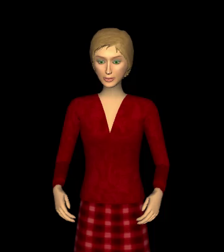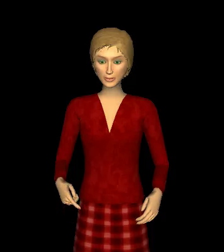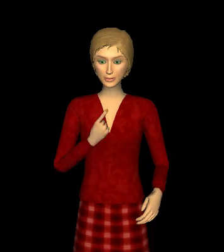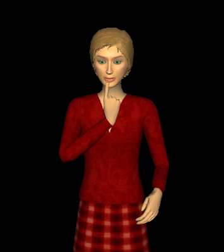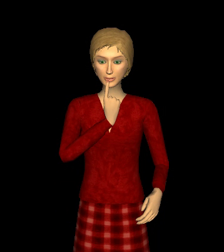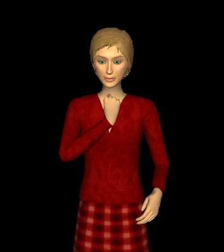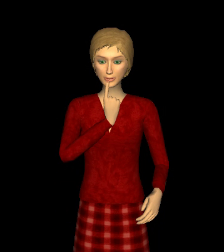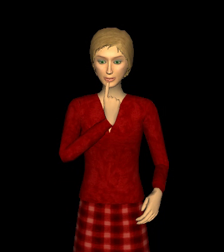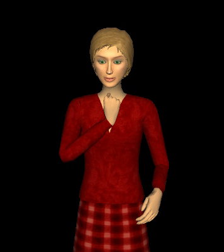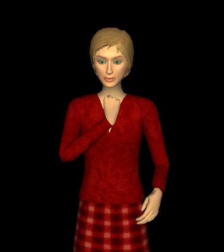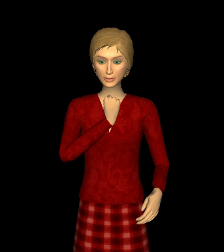أحمر